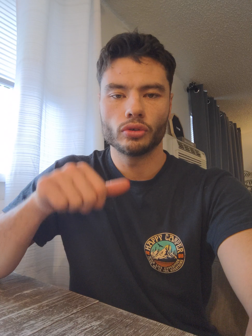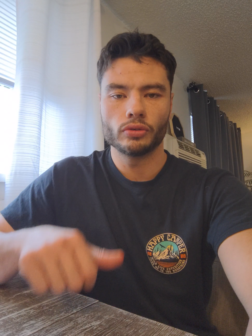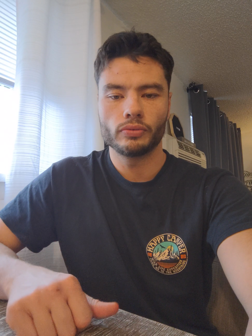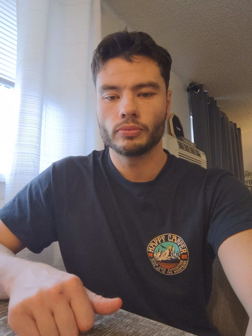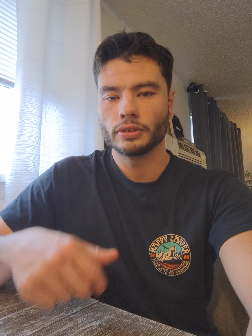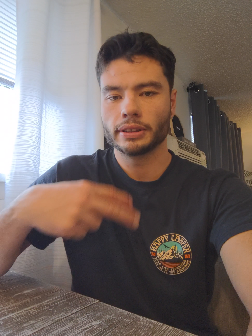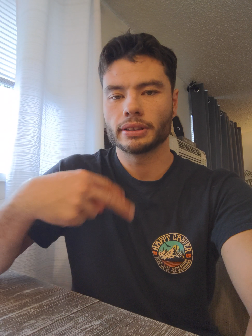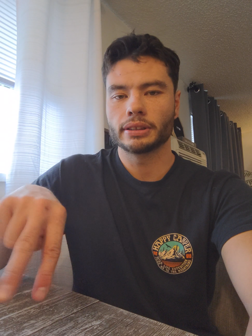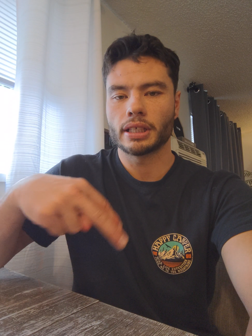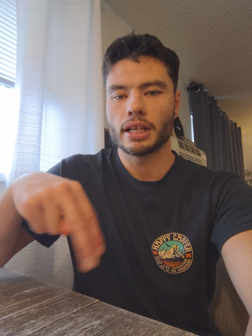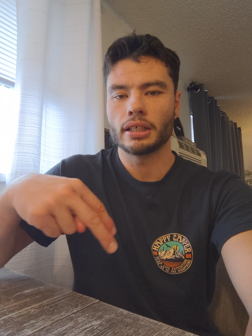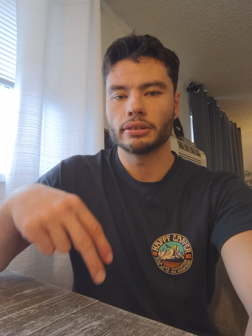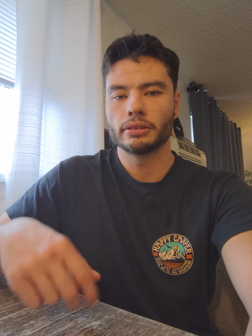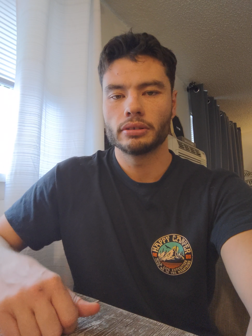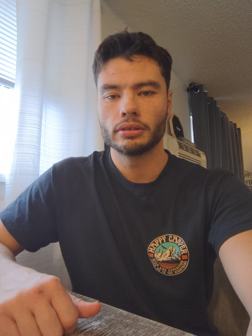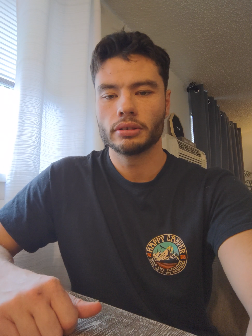dance